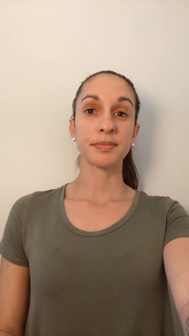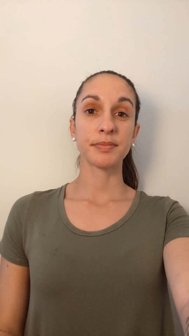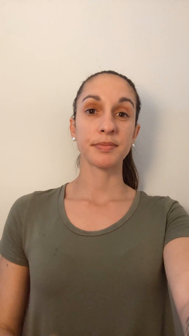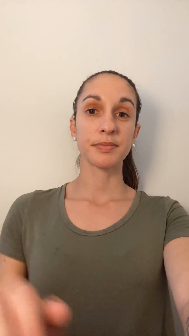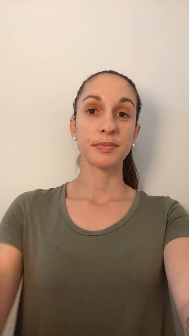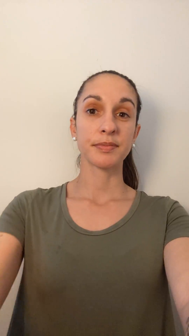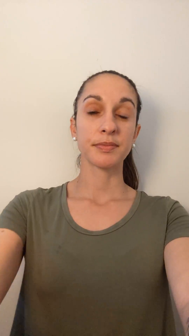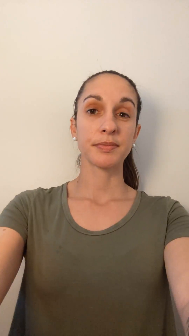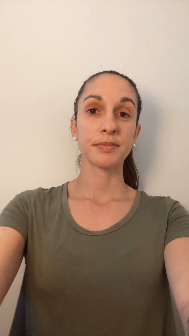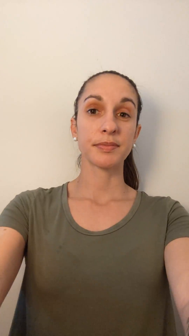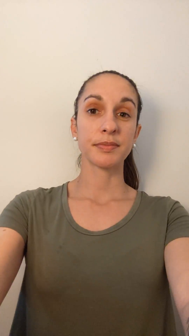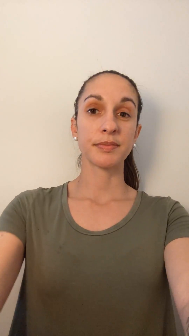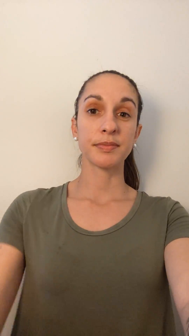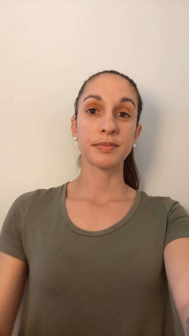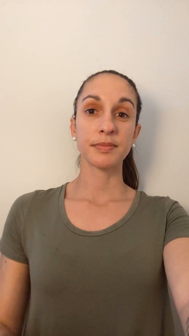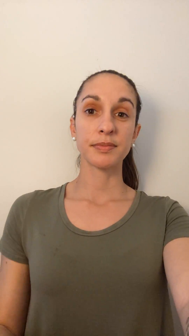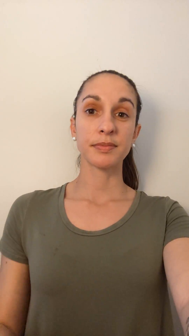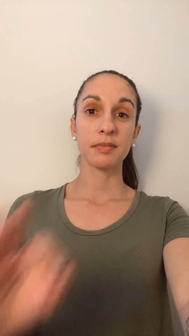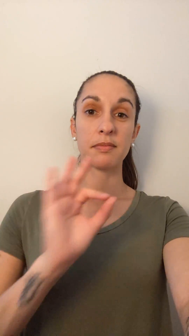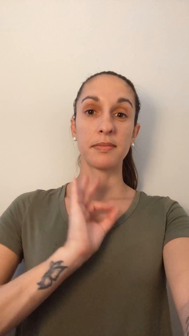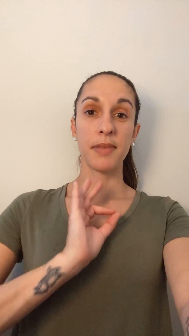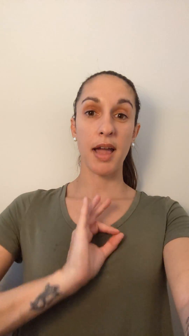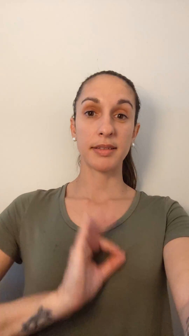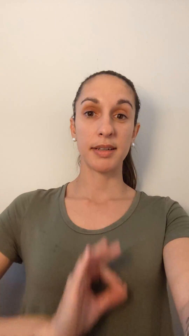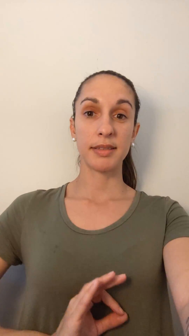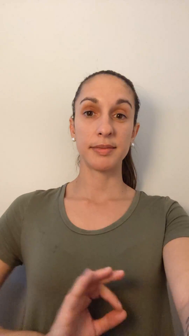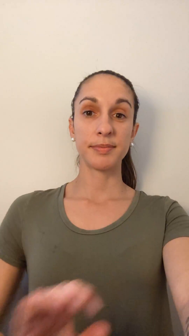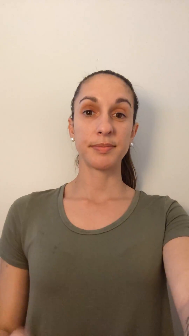button